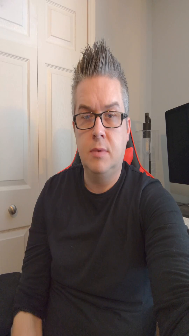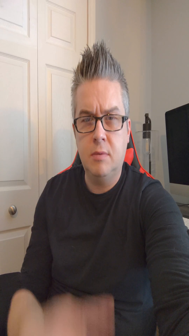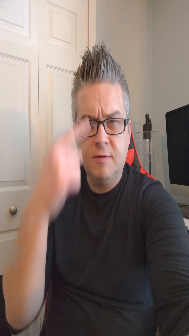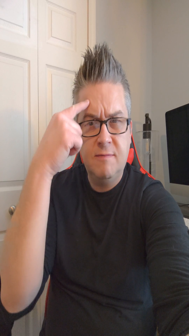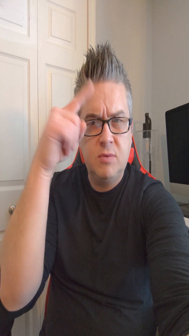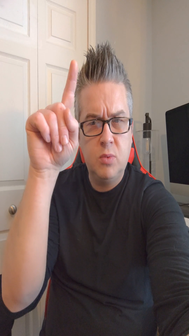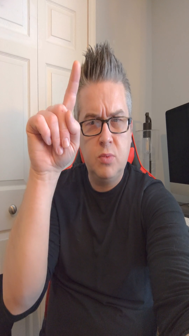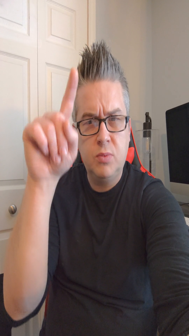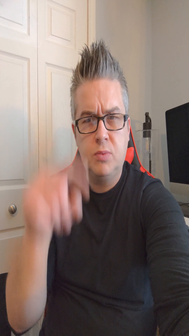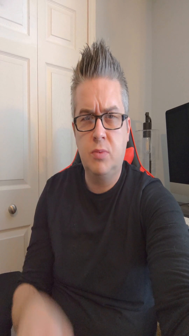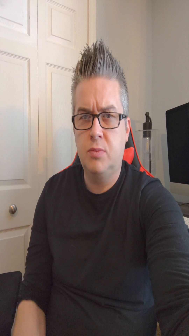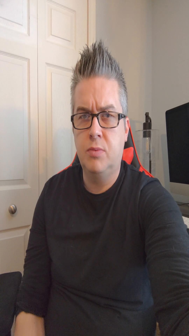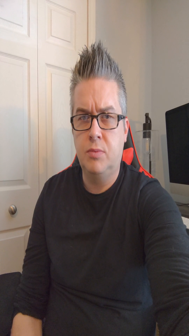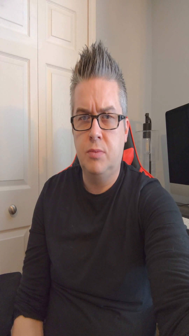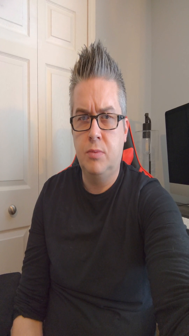for